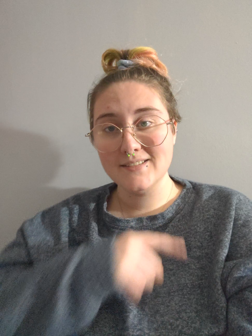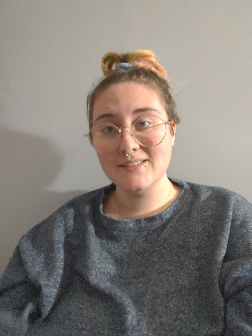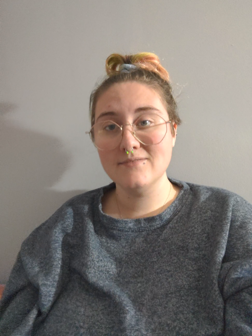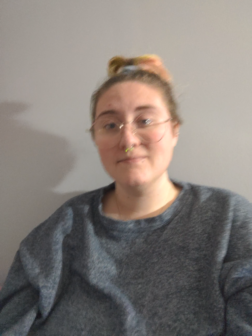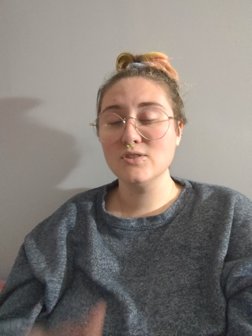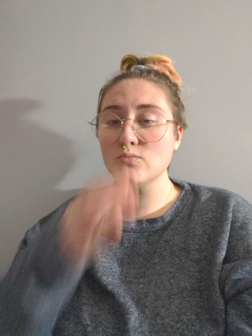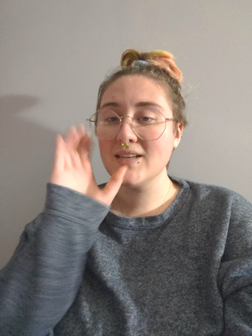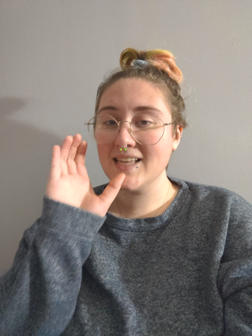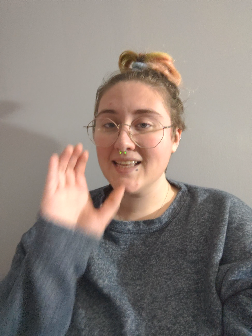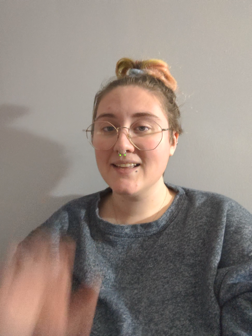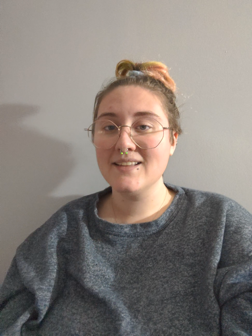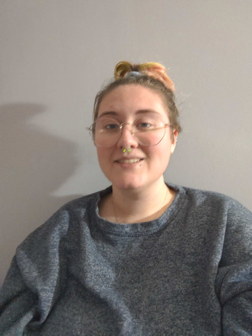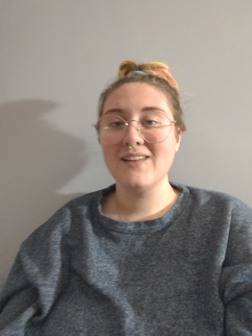drink